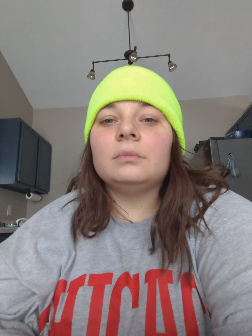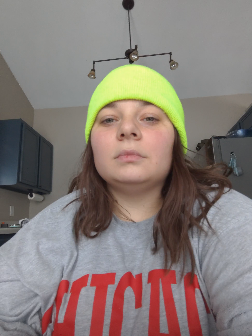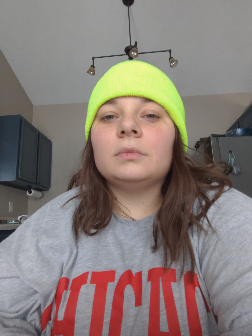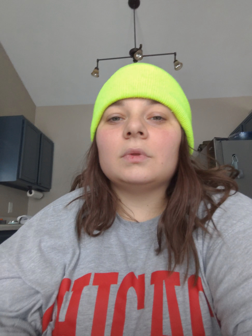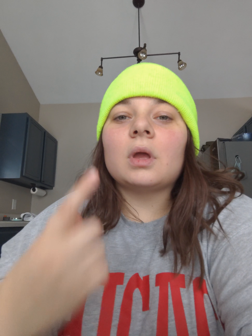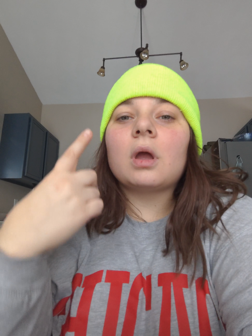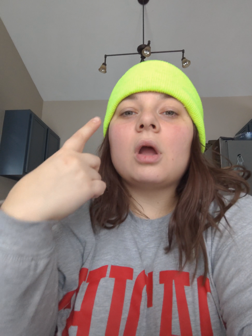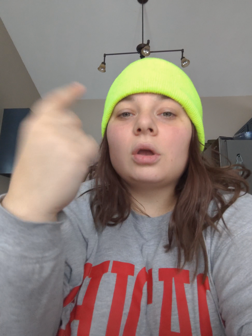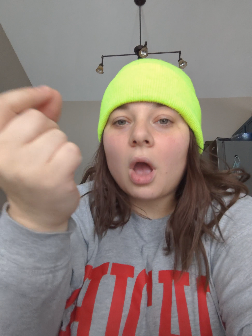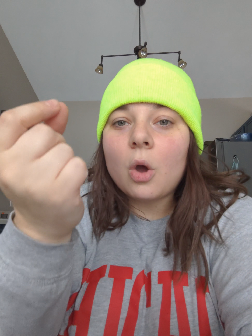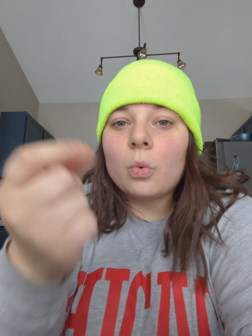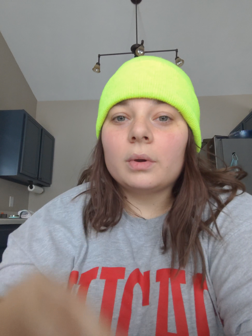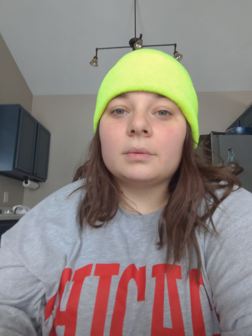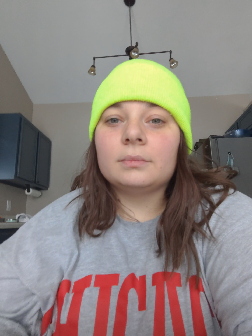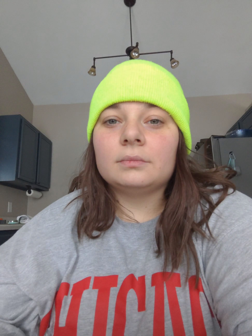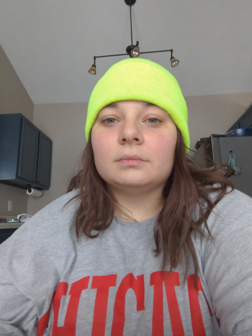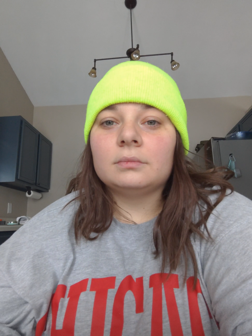go